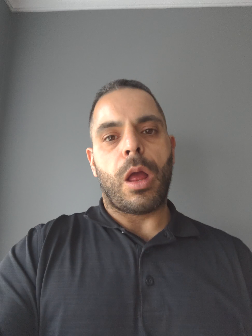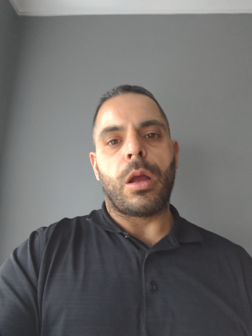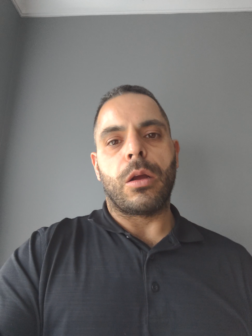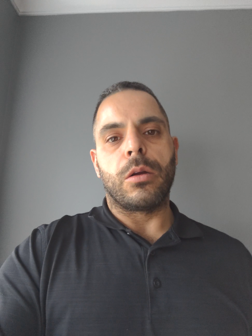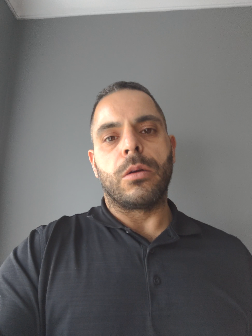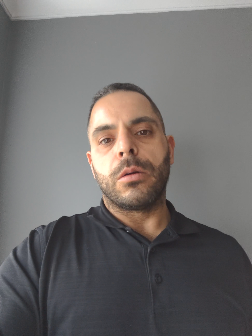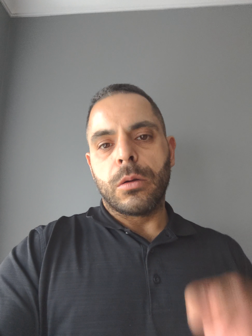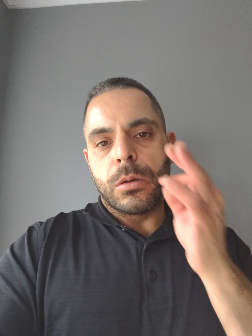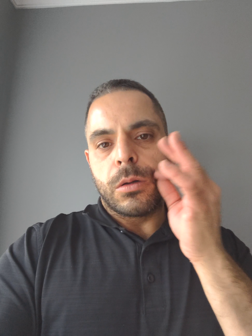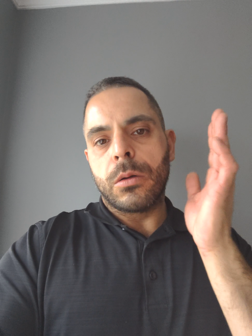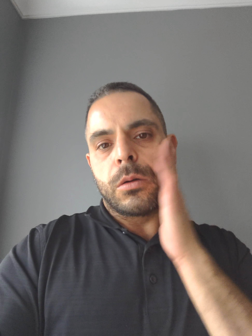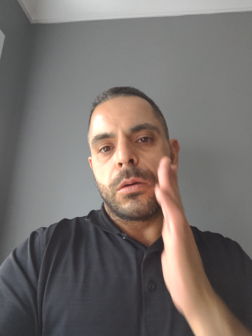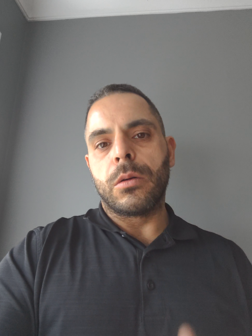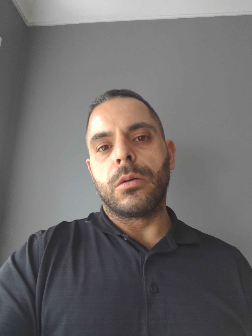bee